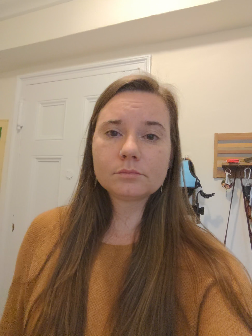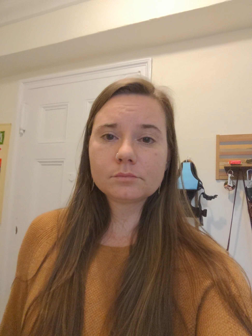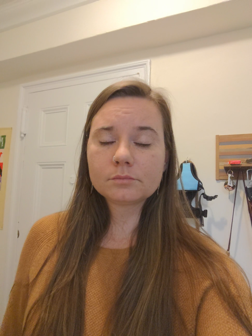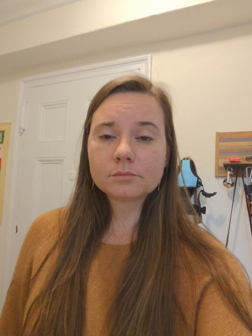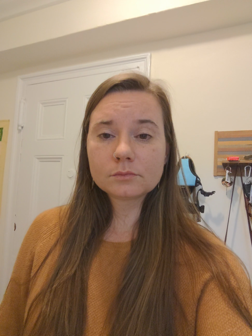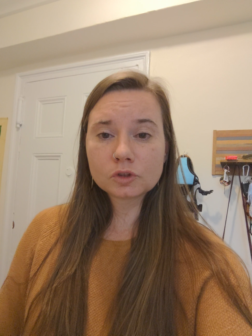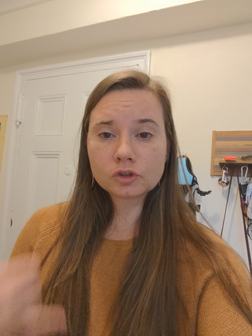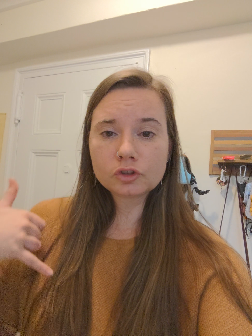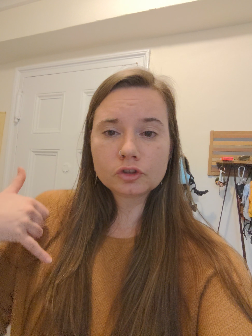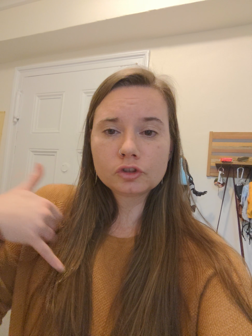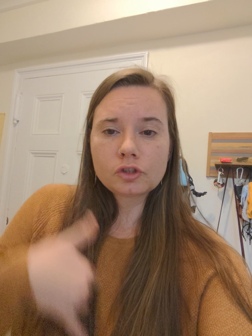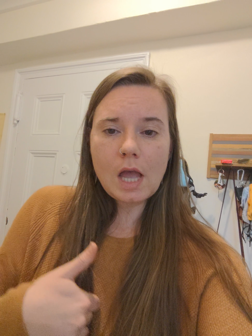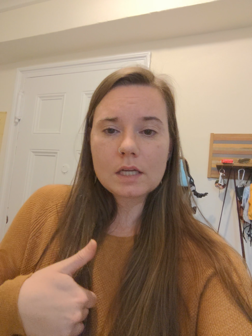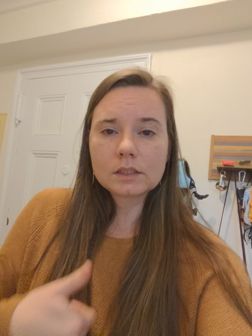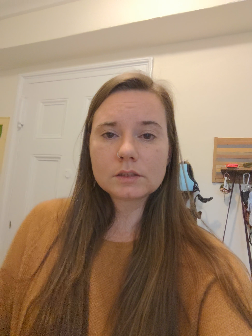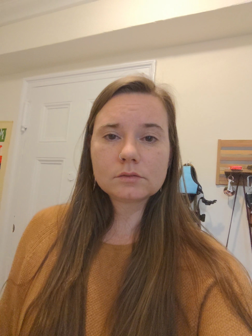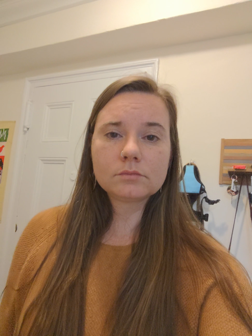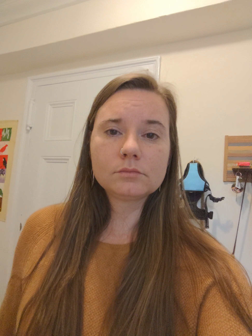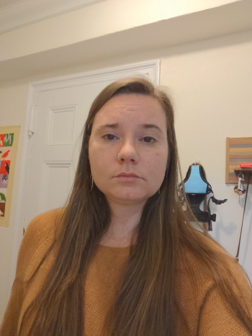jacket